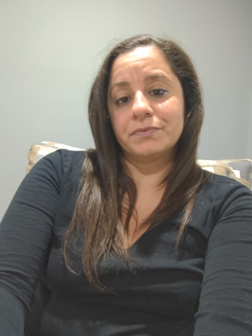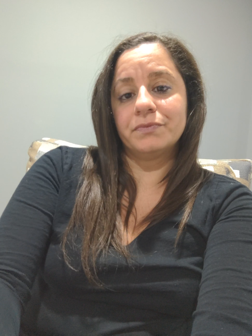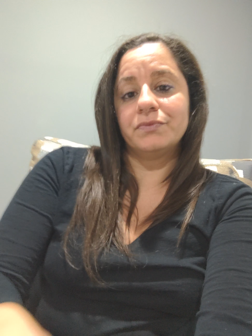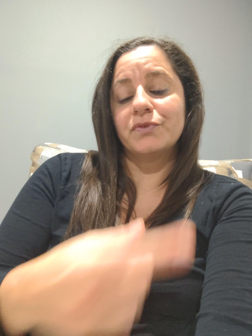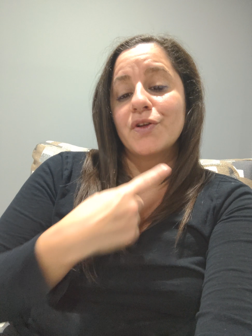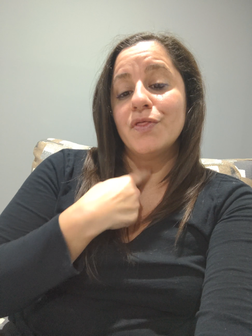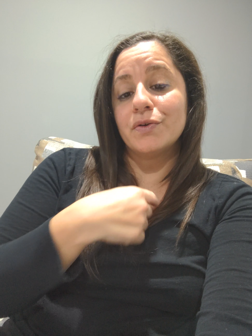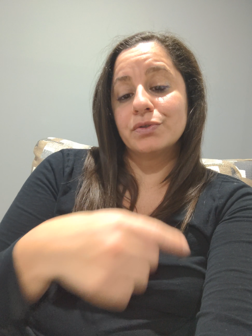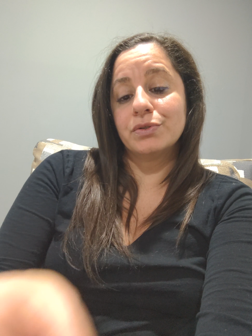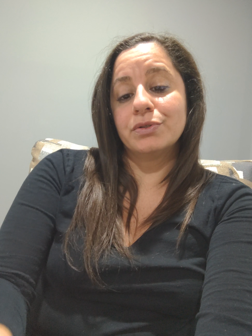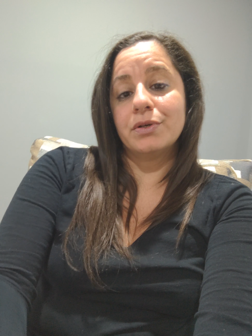thirsty